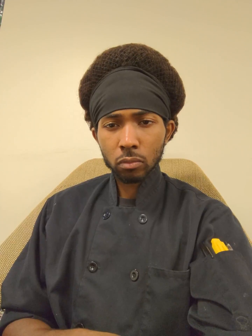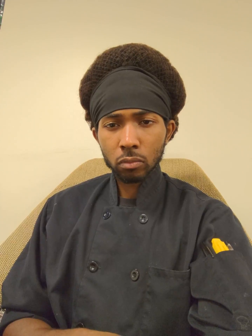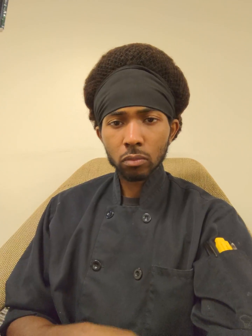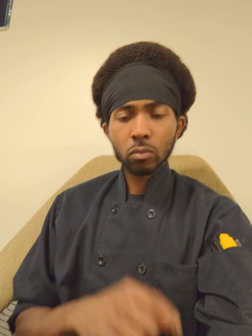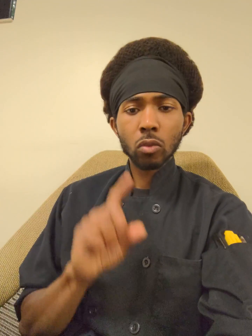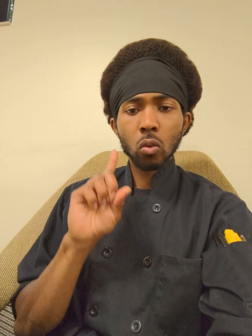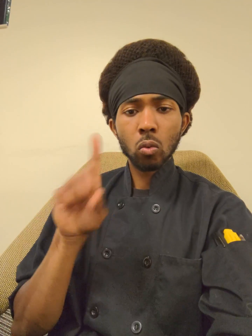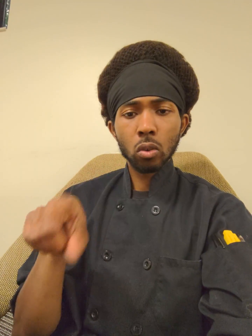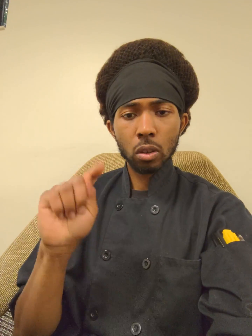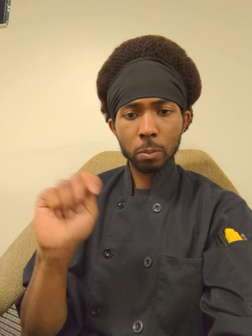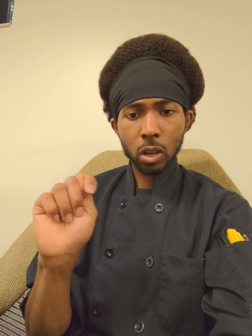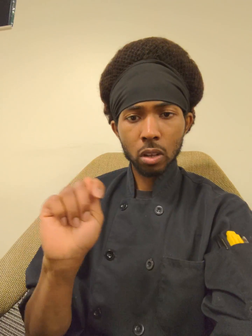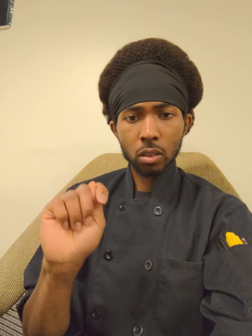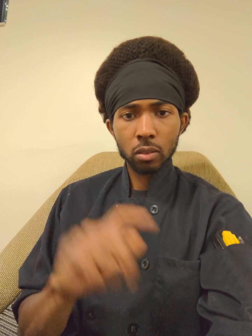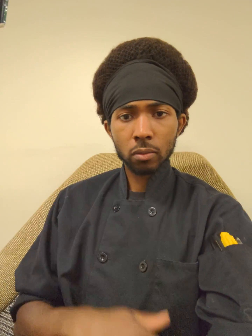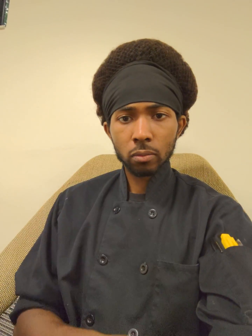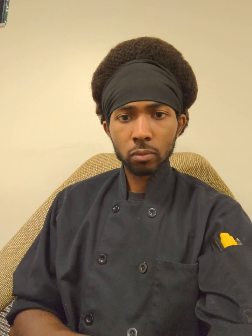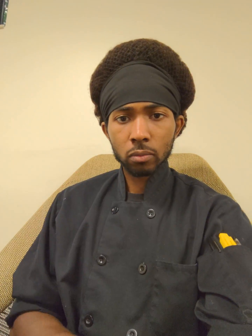go potty